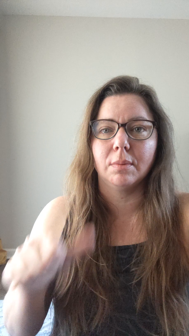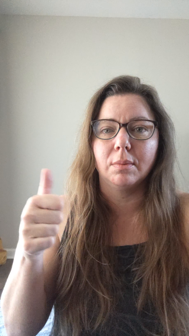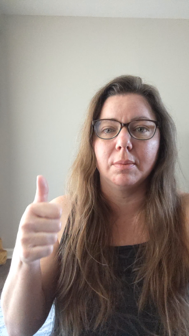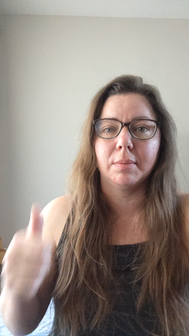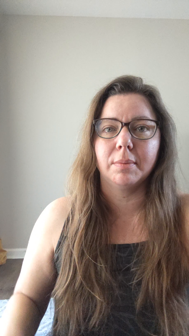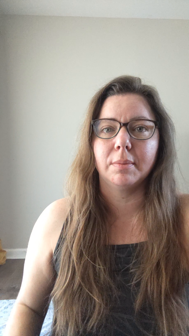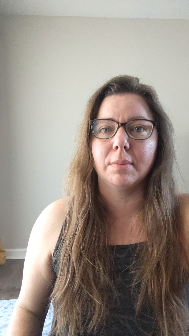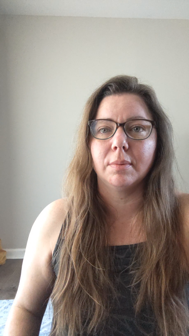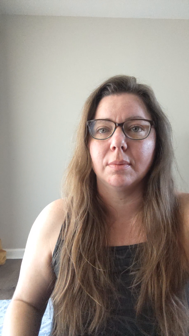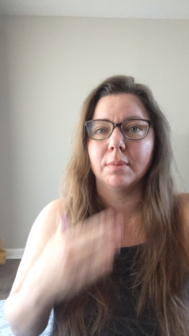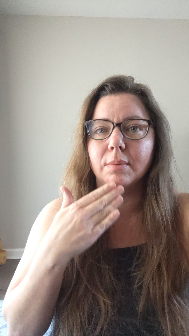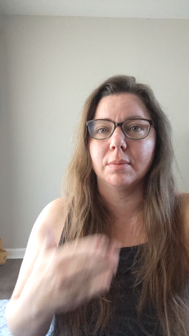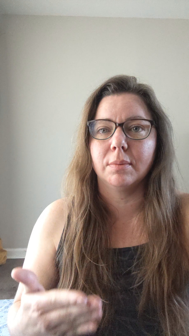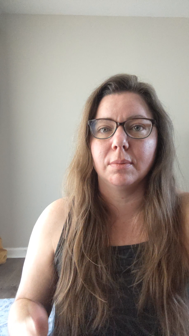good